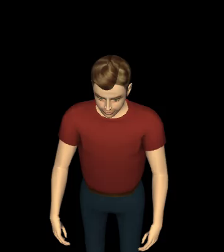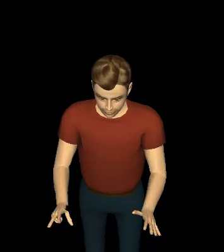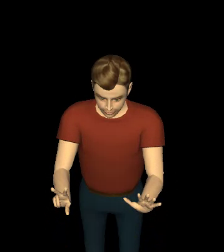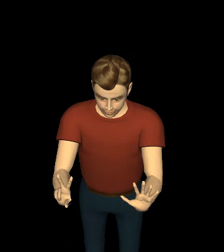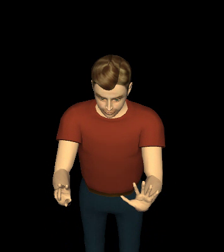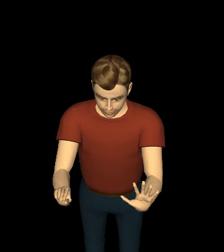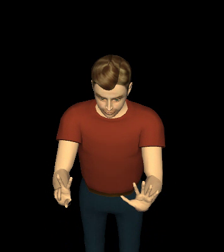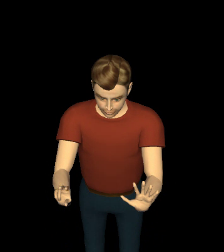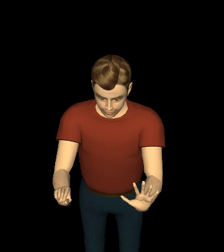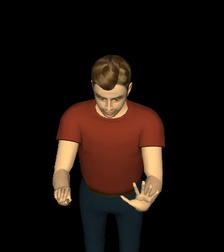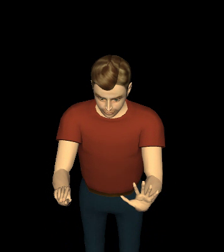80